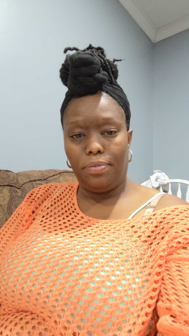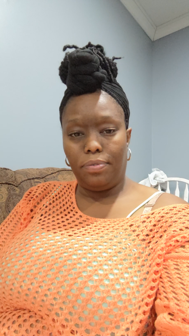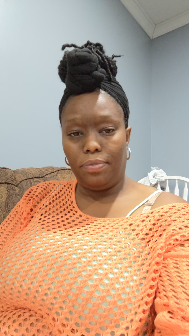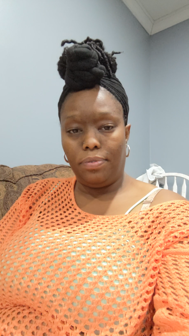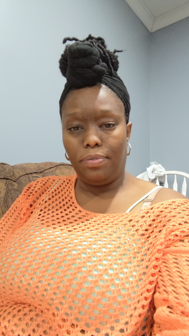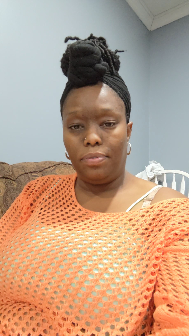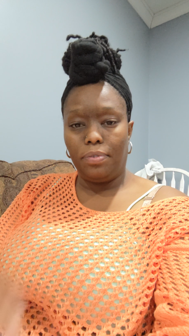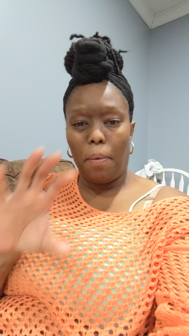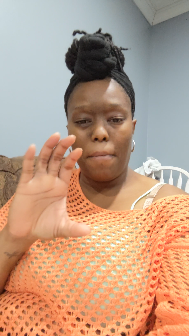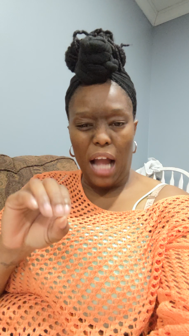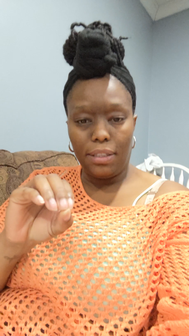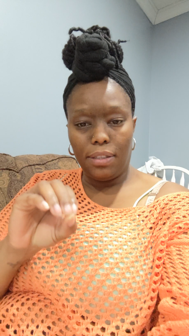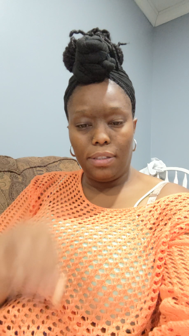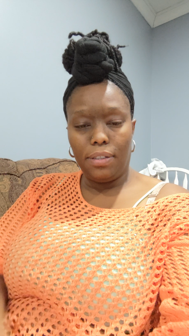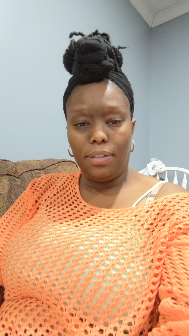bite